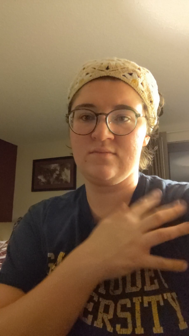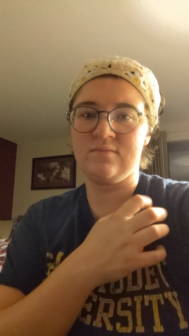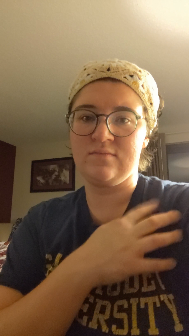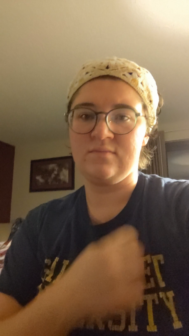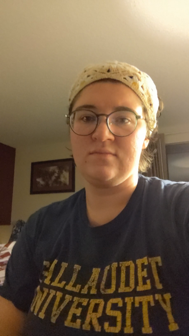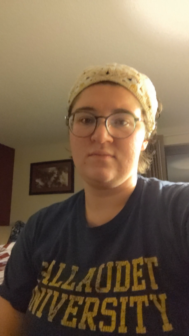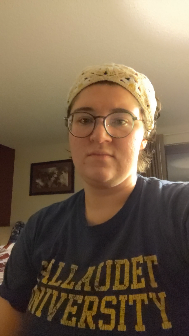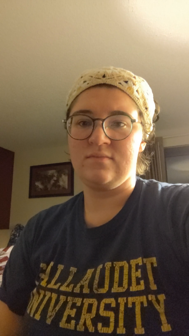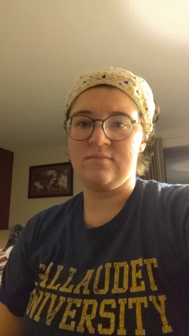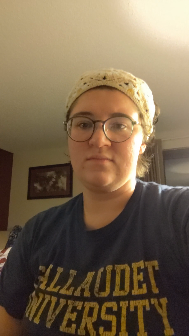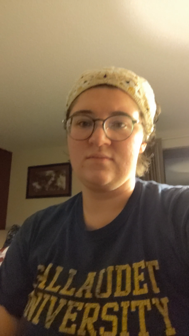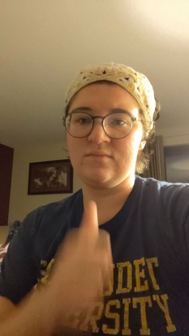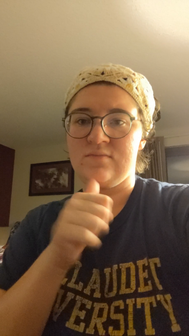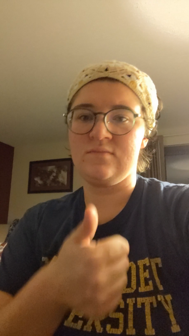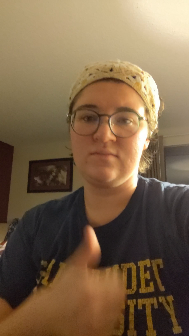don't